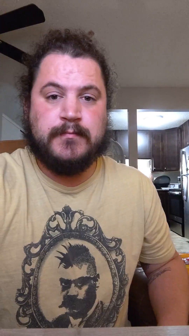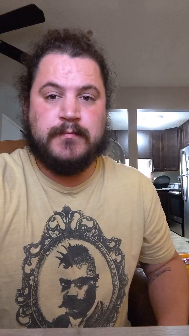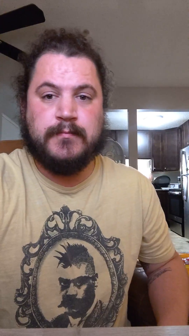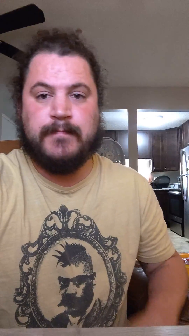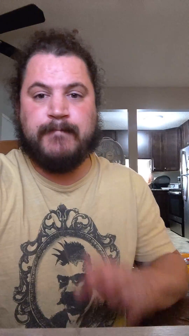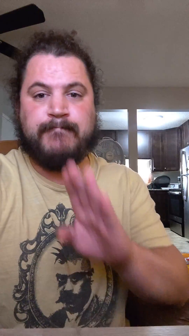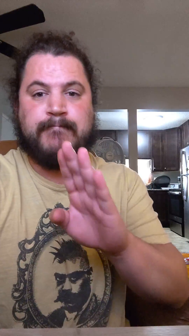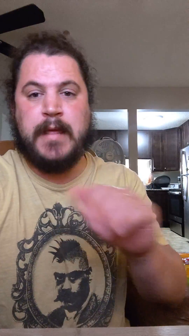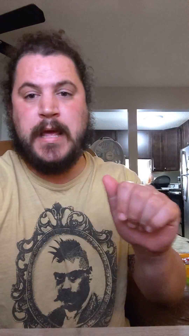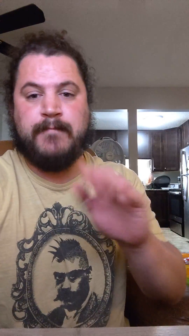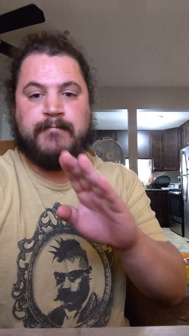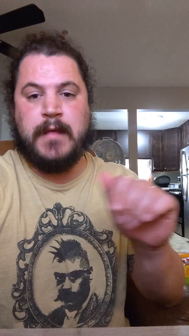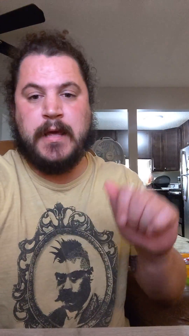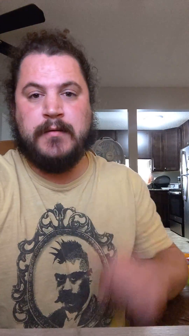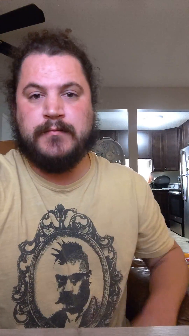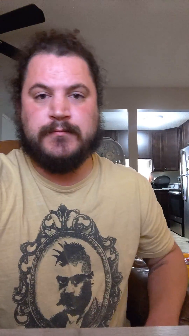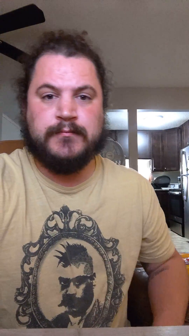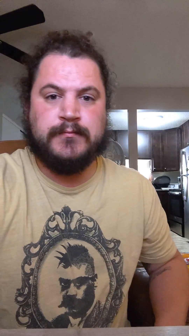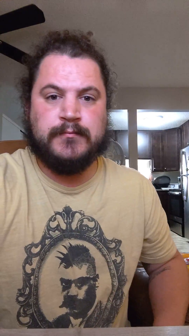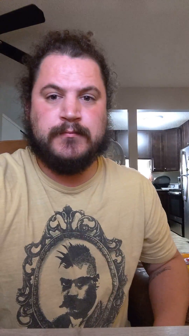baa baa